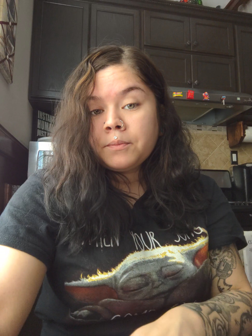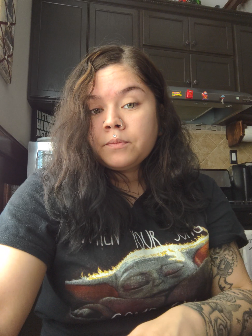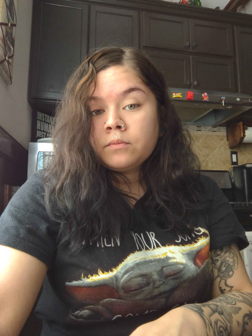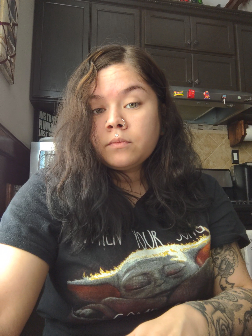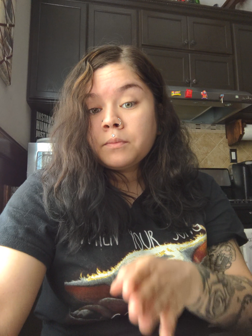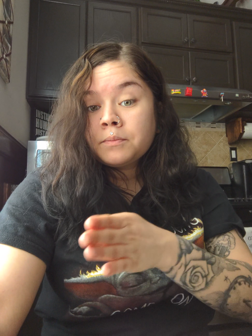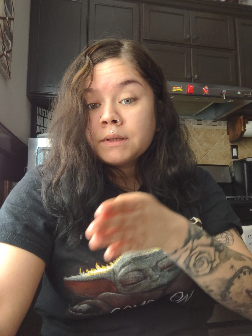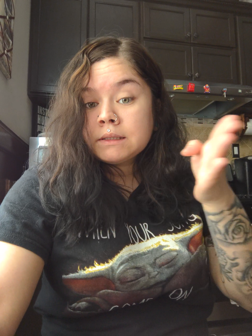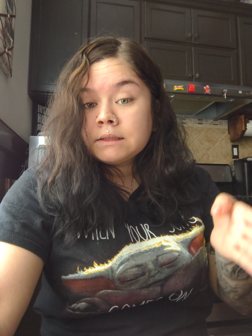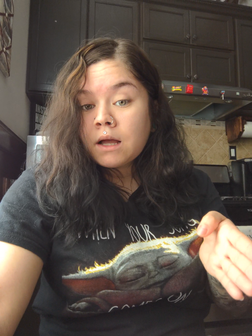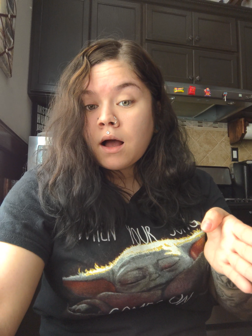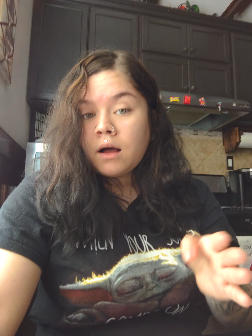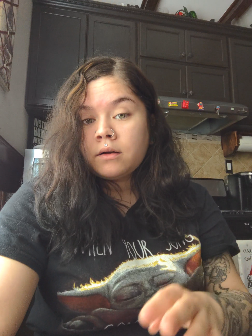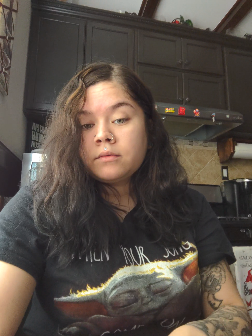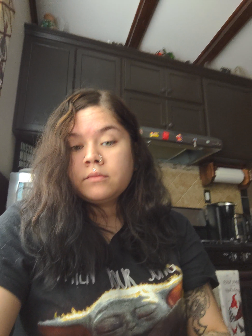beside